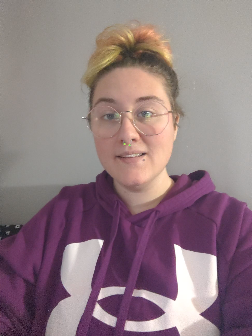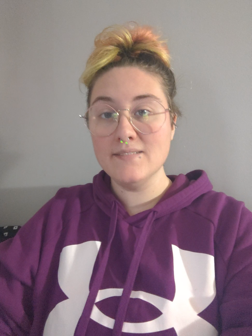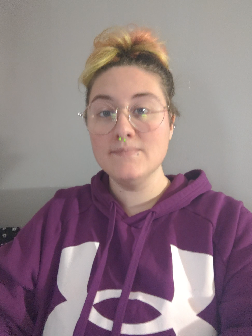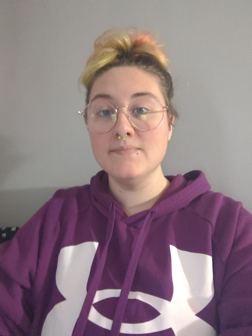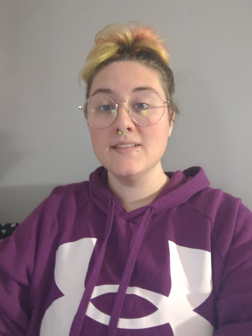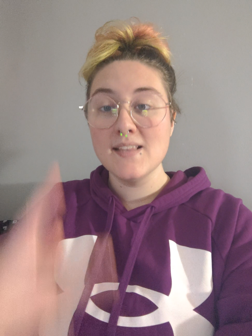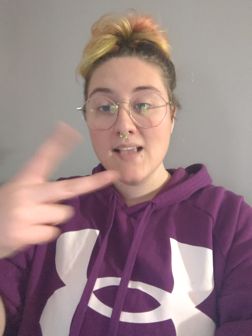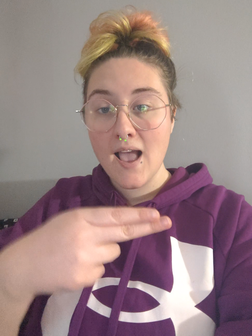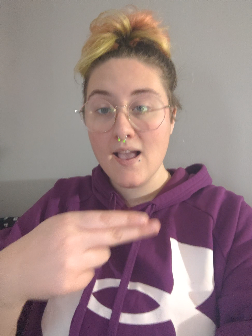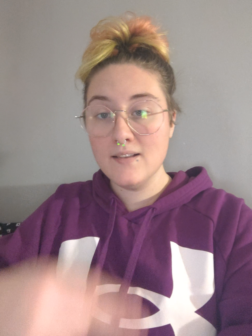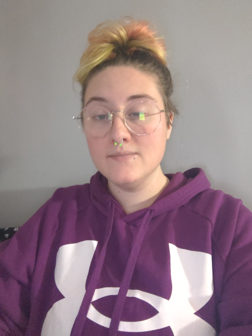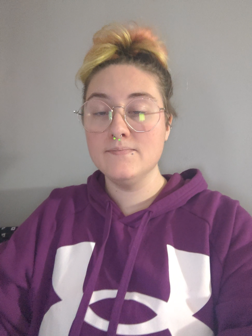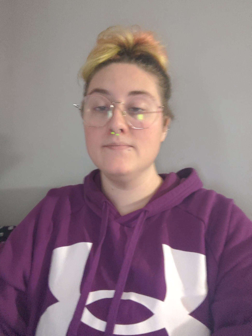cut